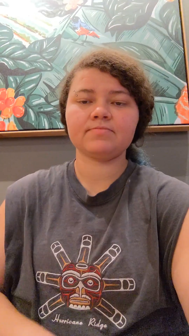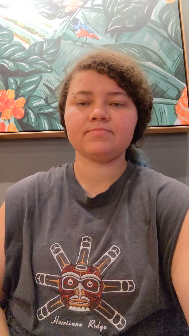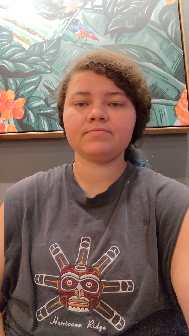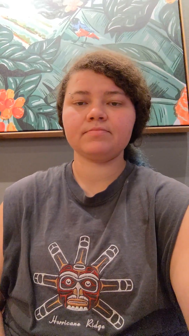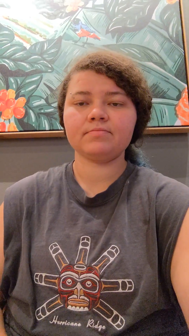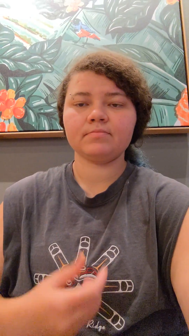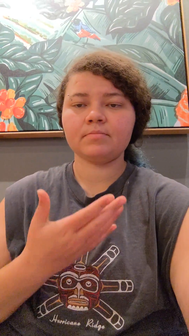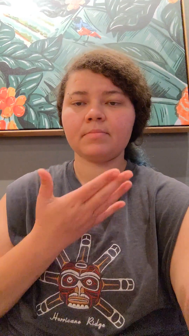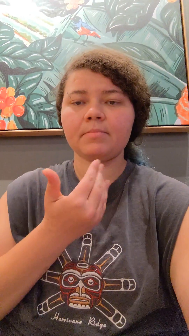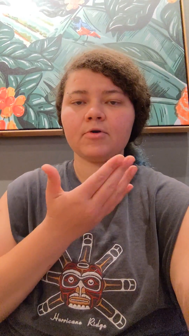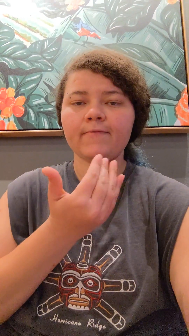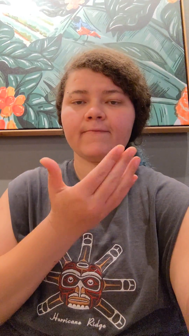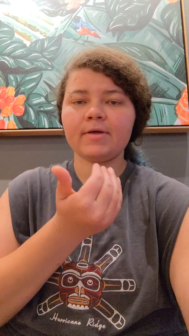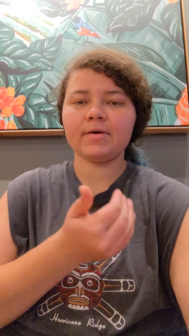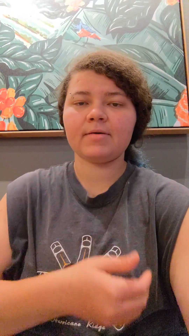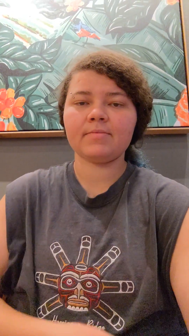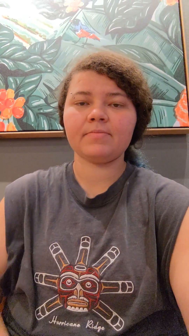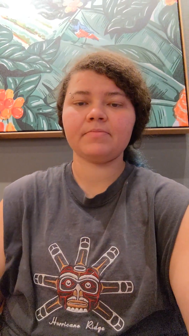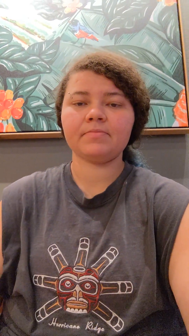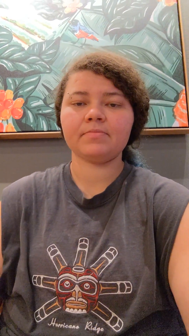butterfly